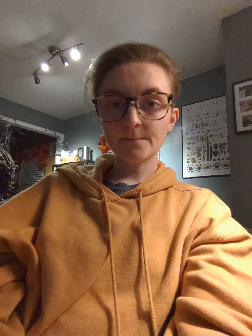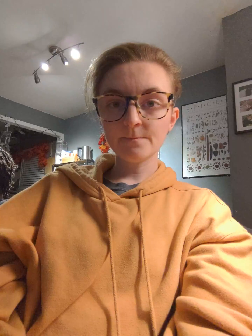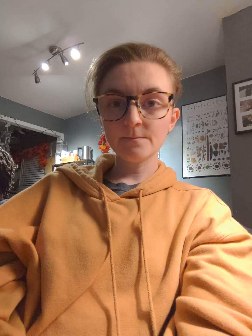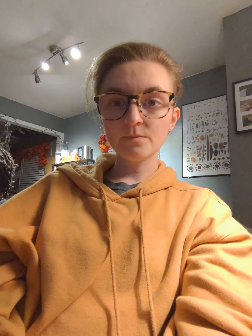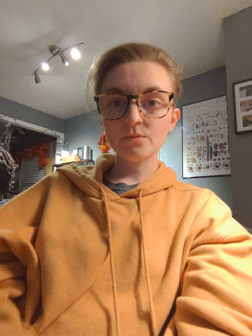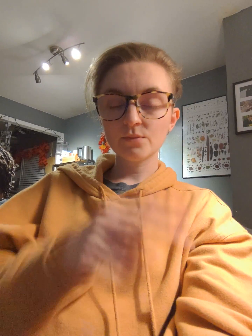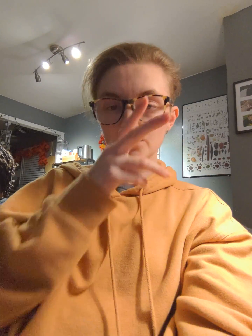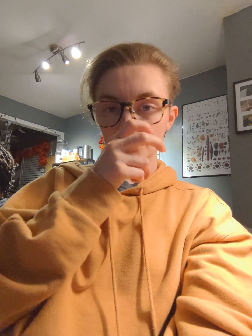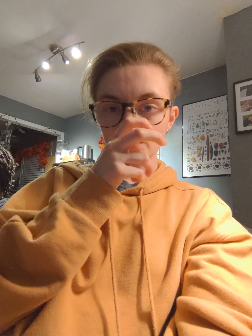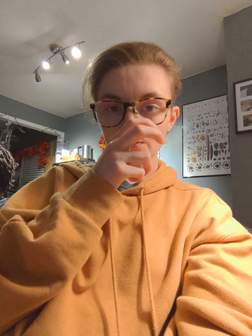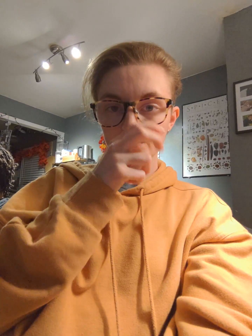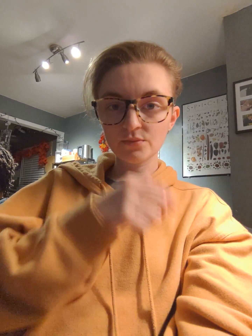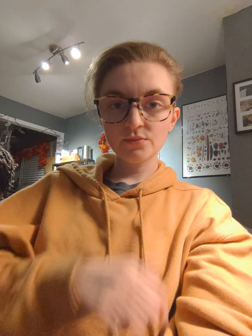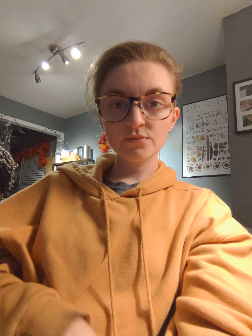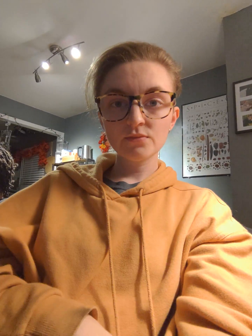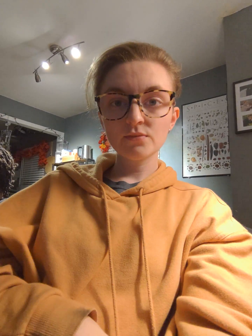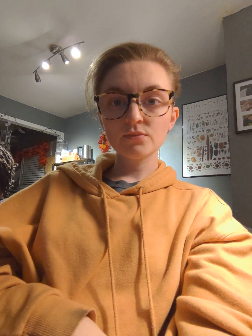ant